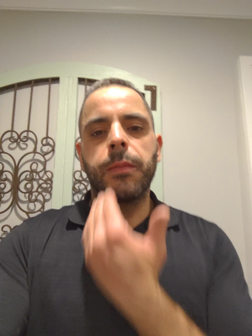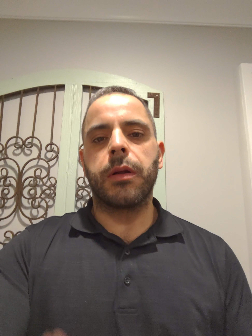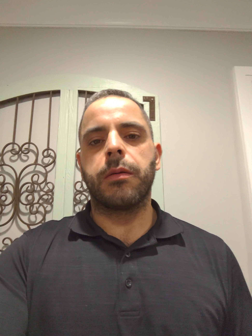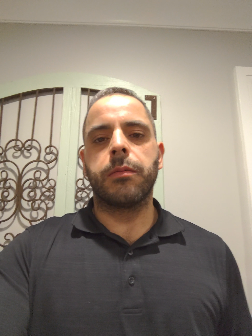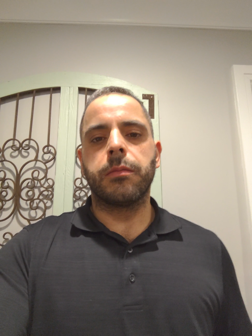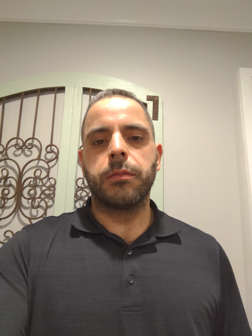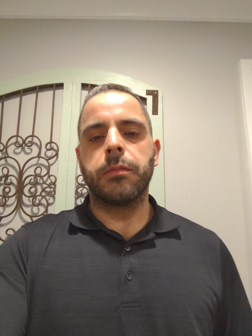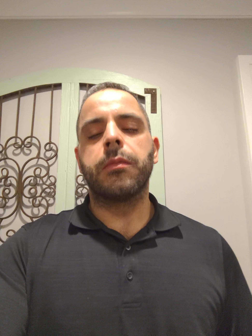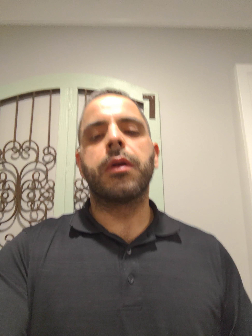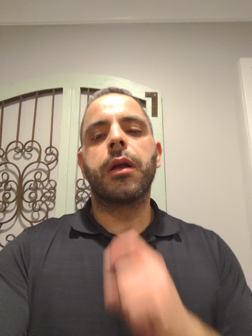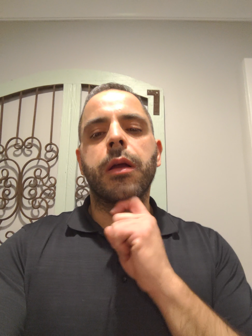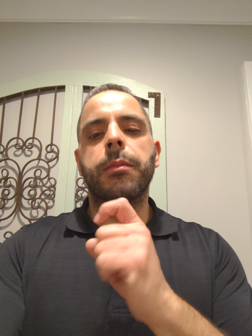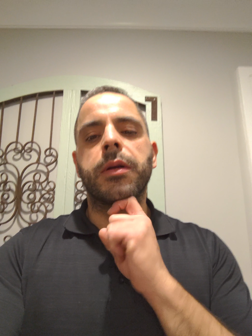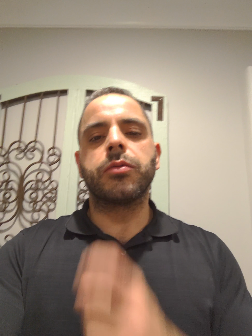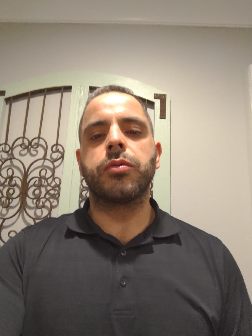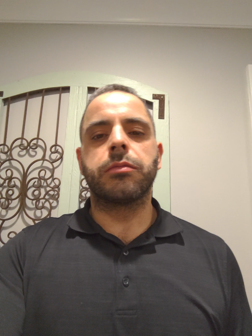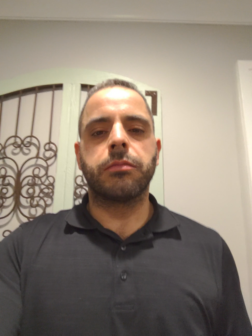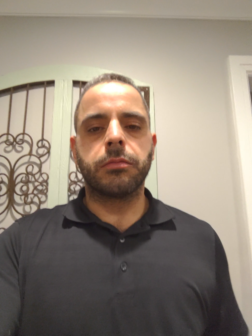garbage